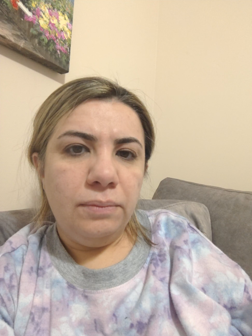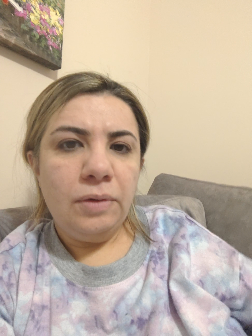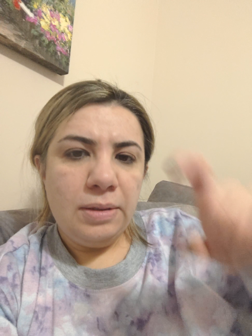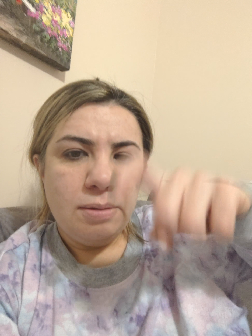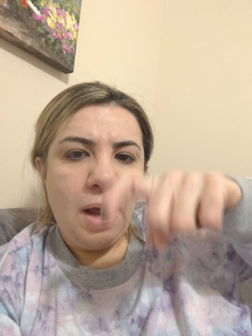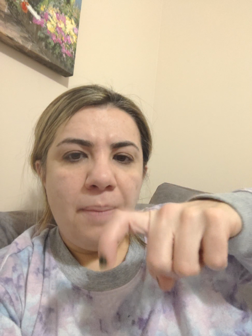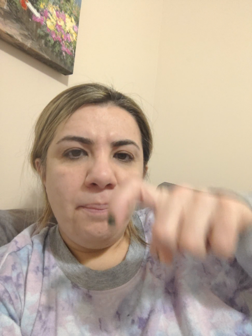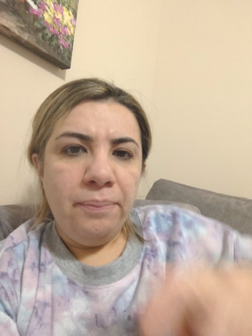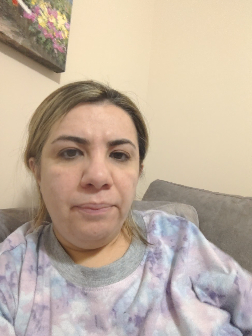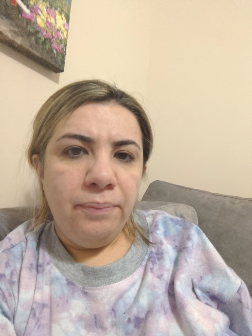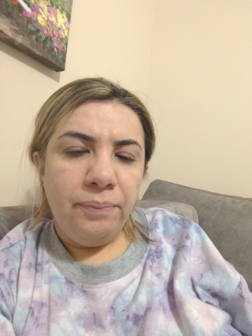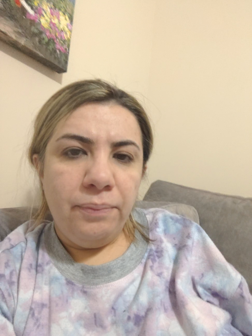time